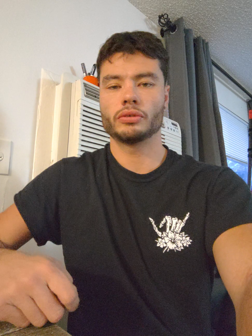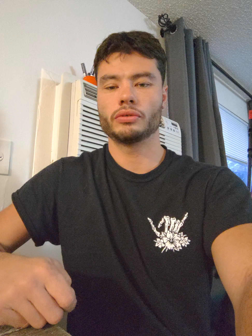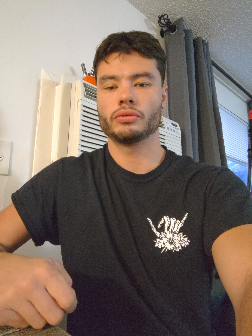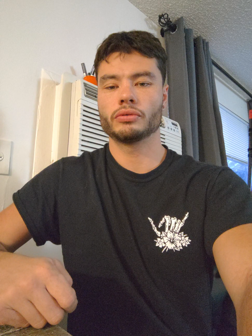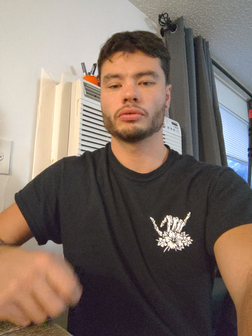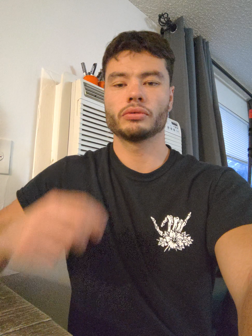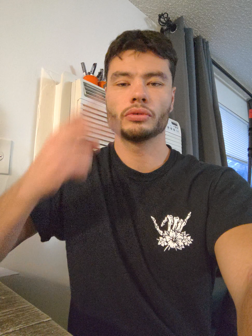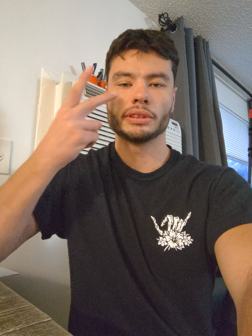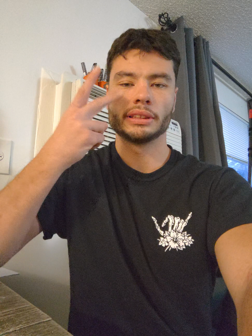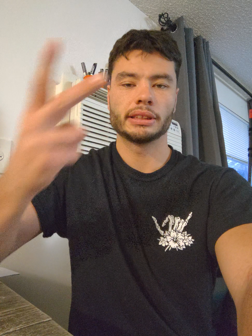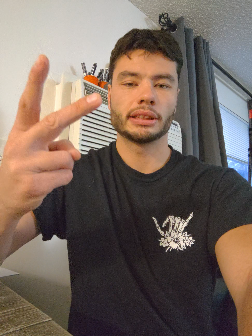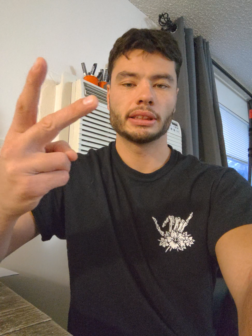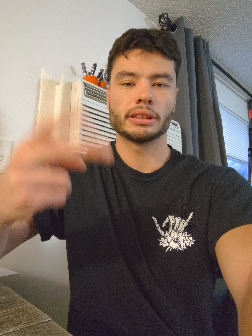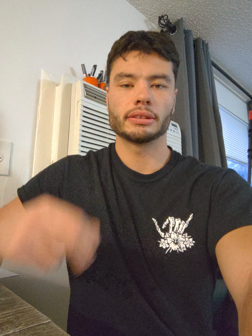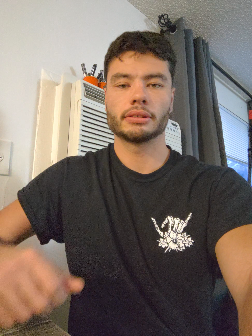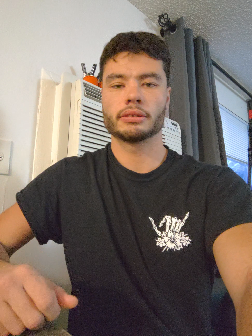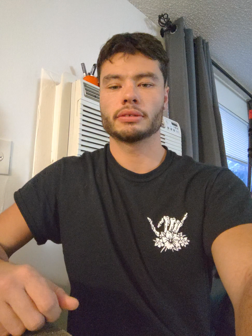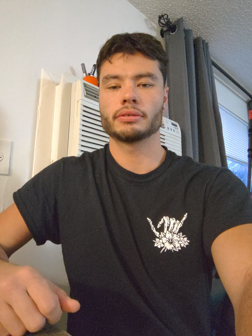see